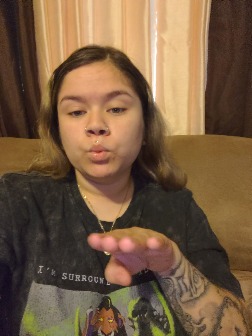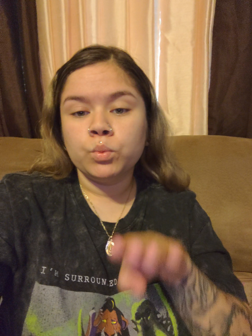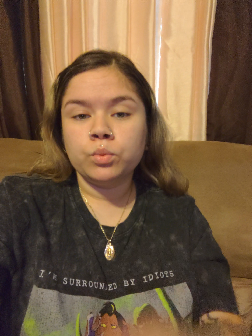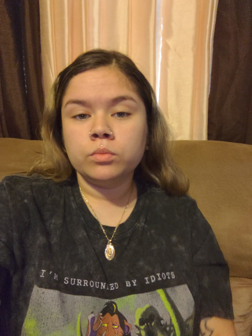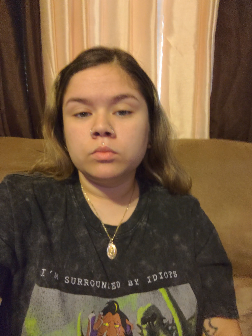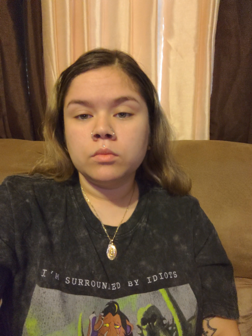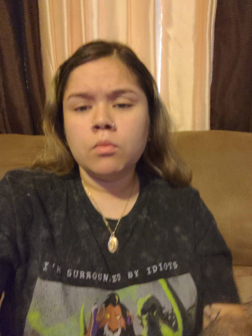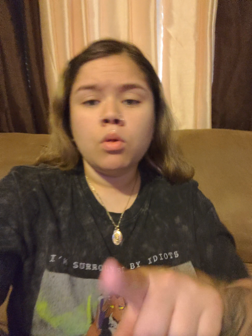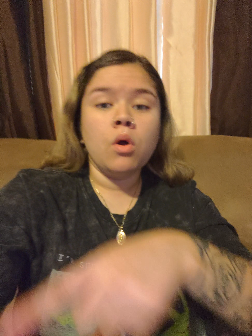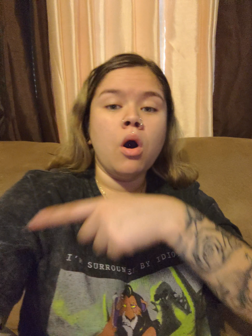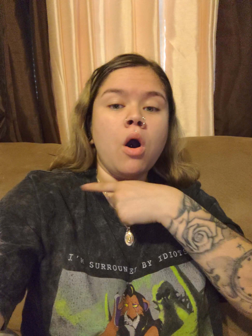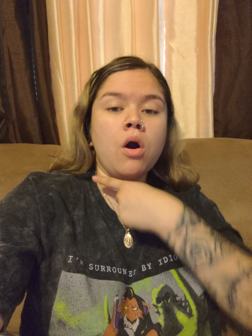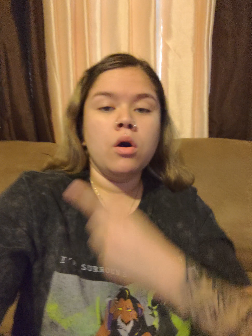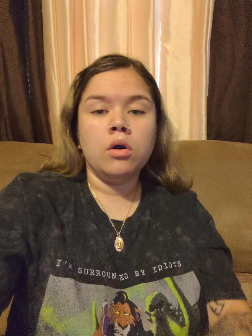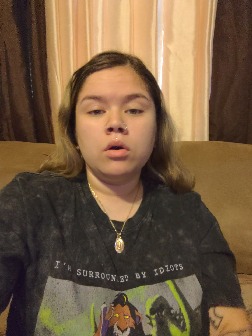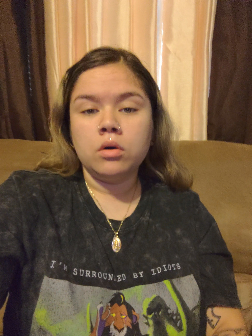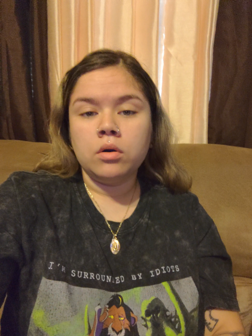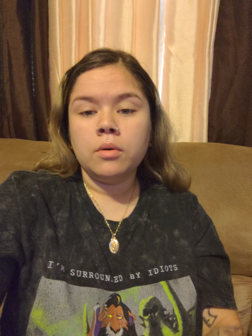long